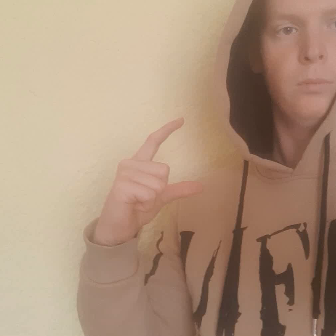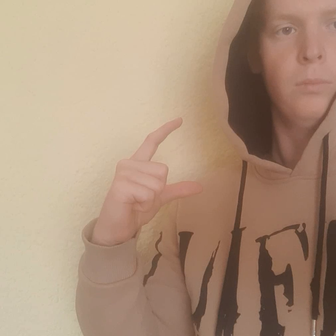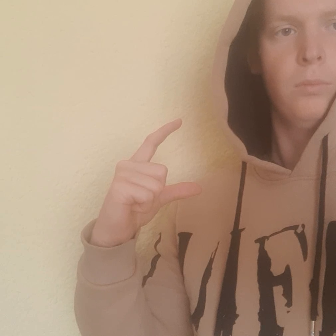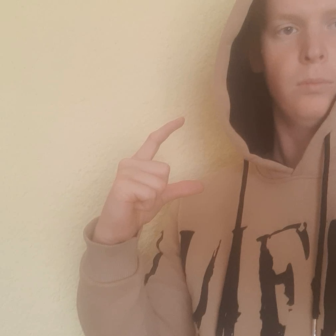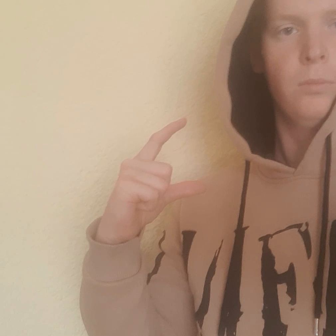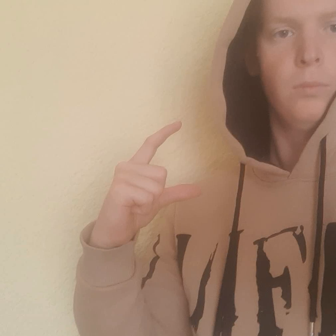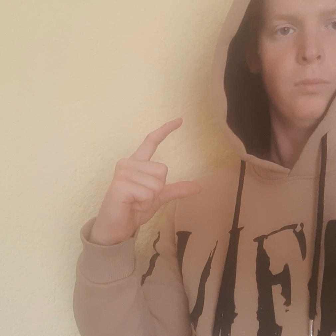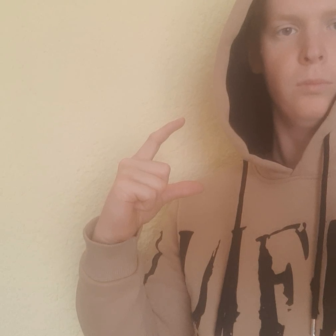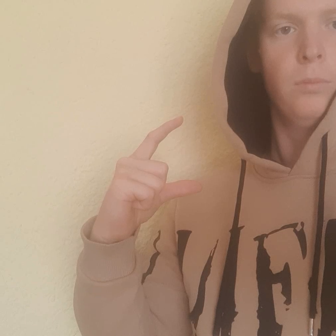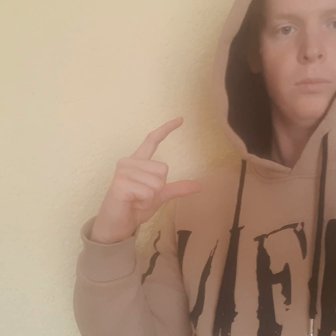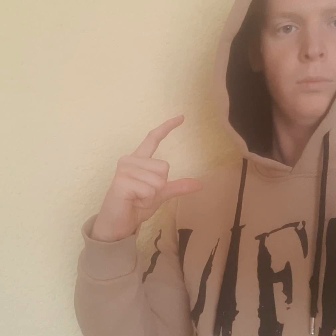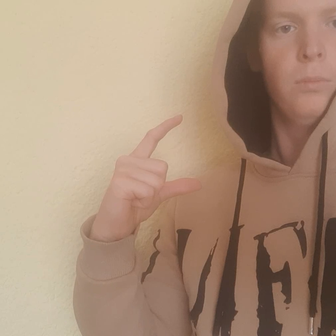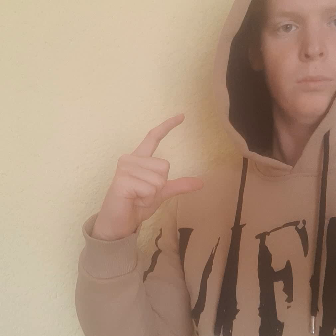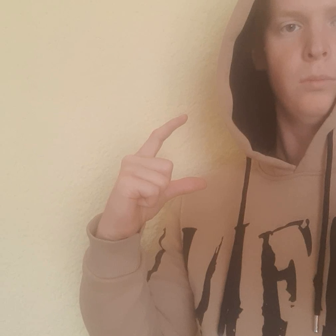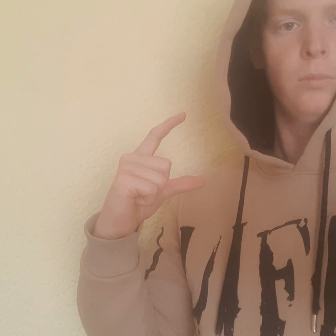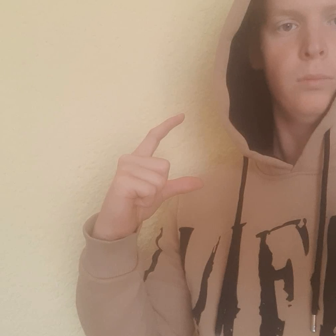Є